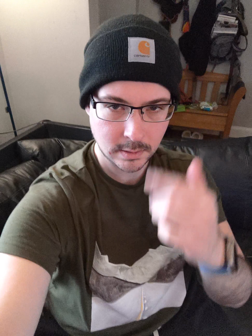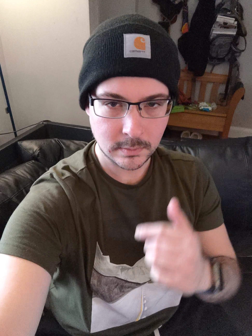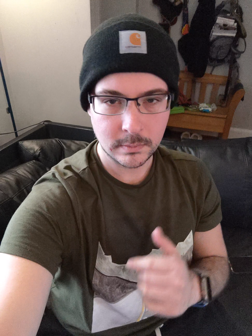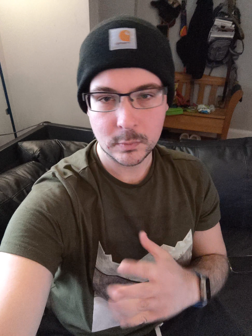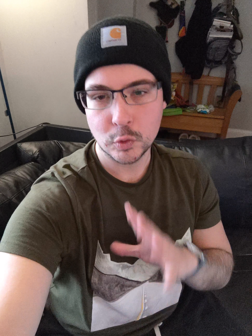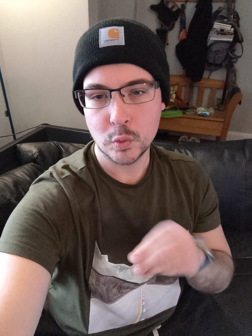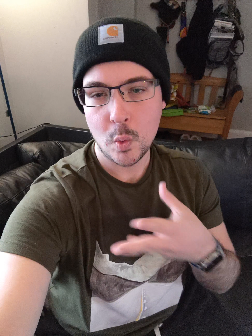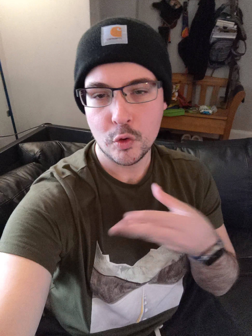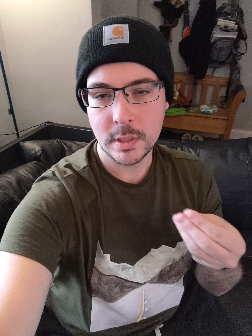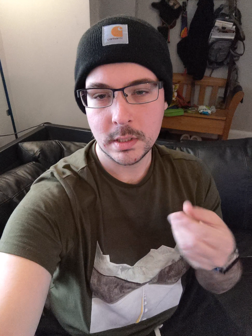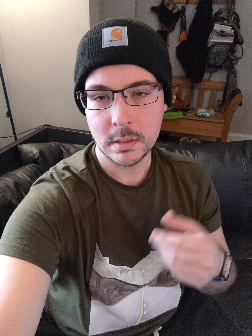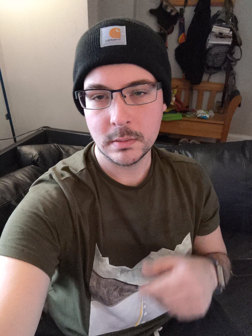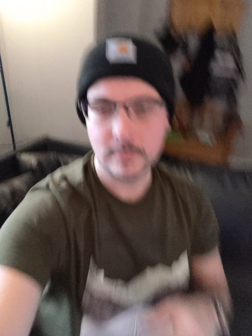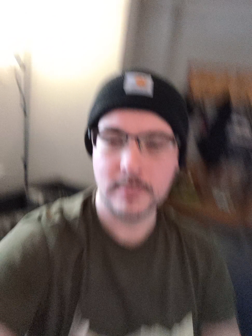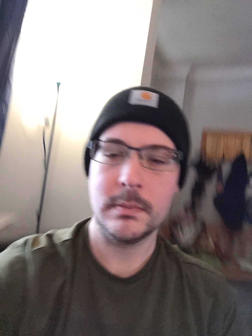story